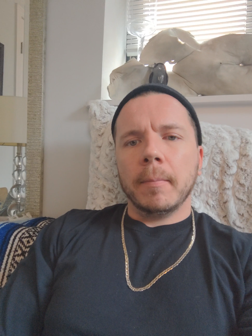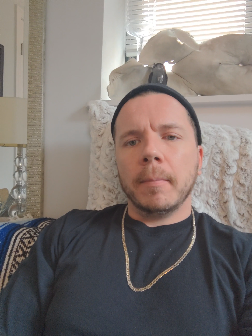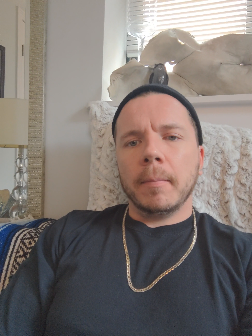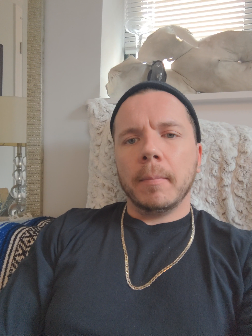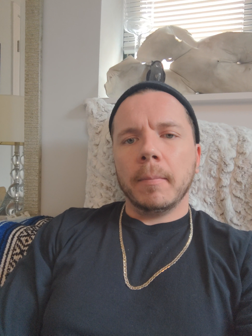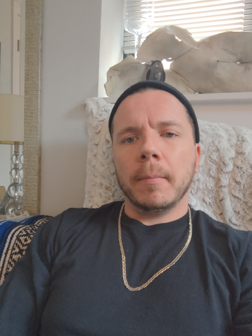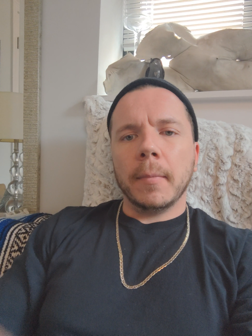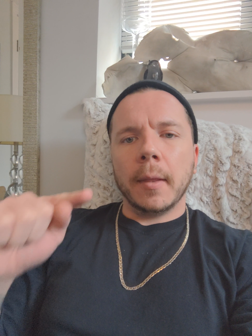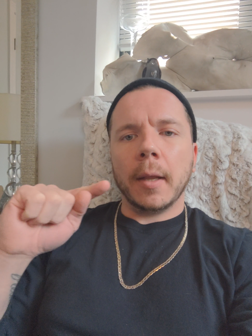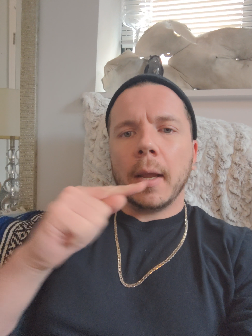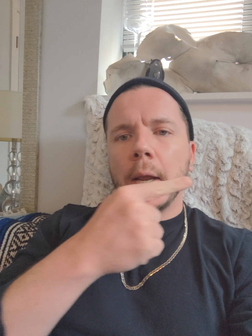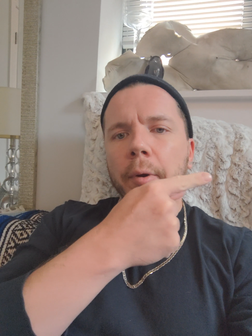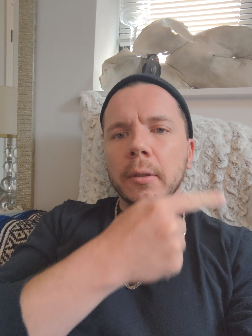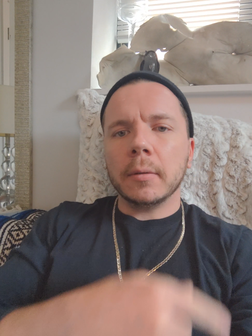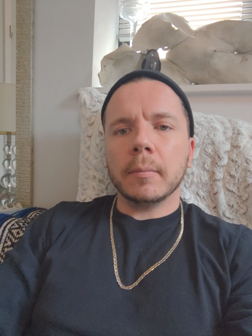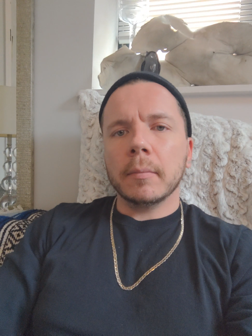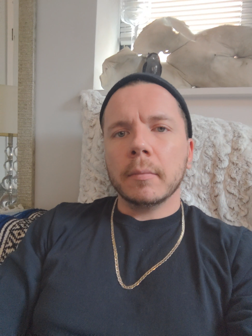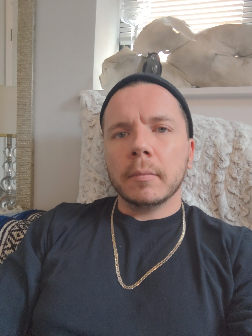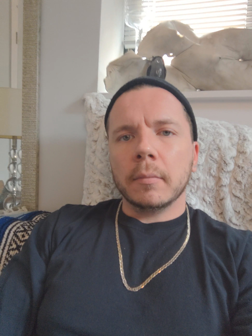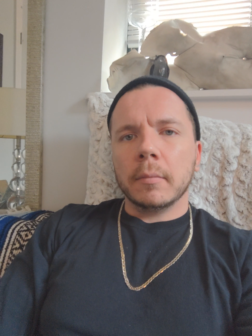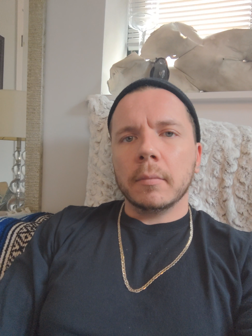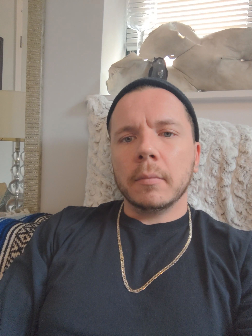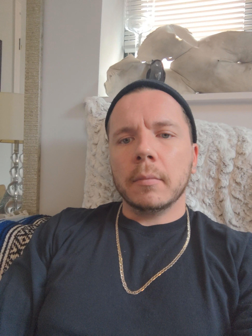carrot